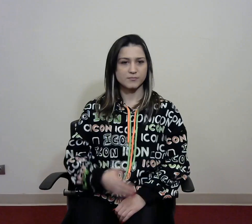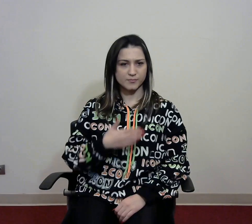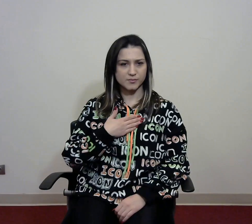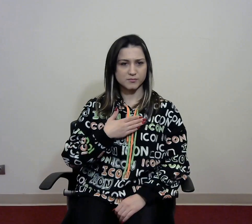mən